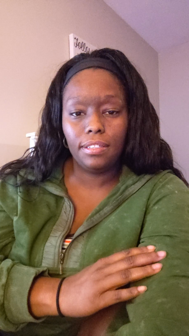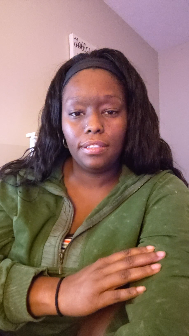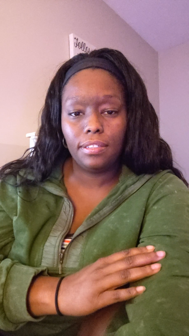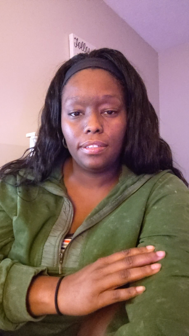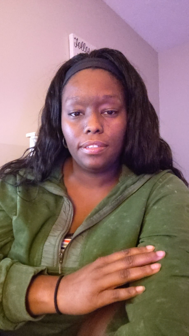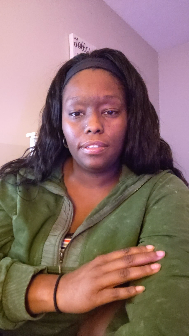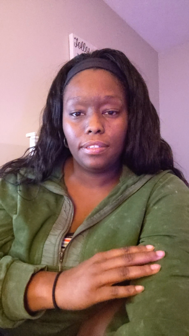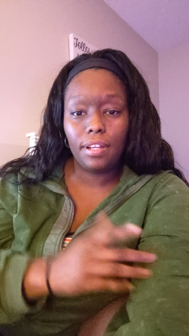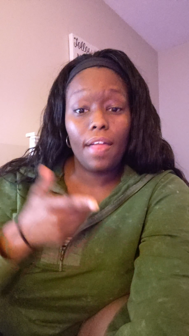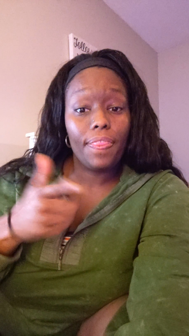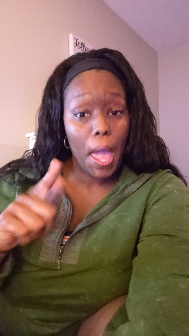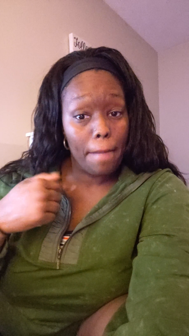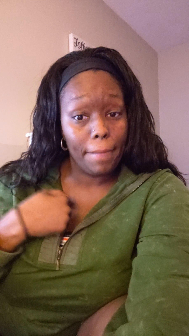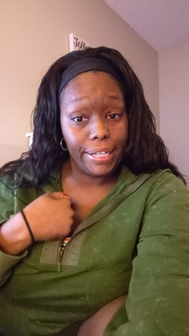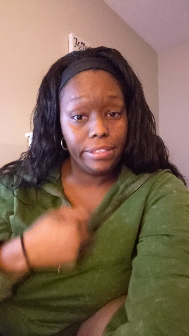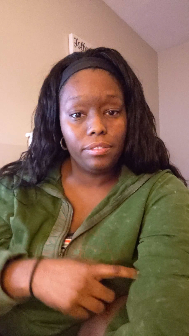let me